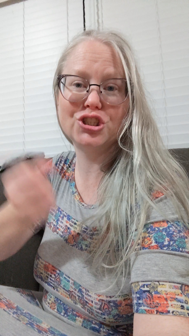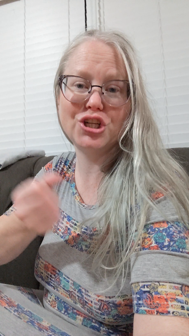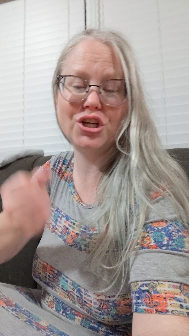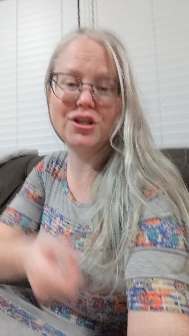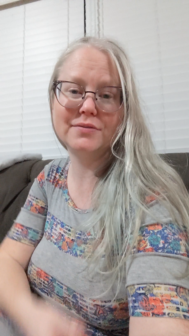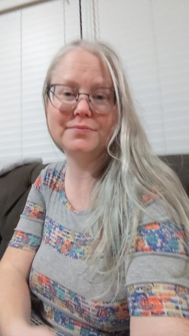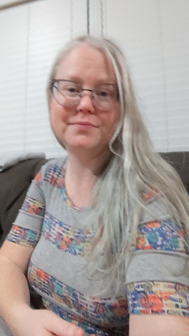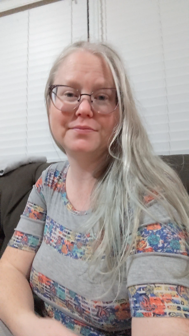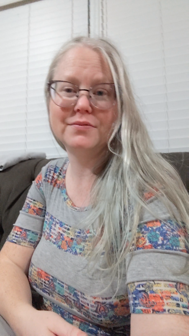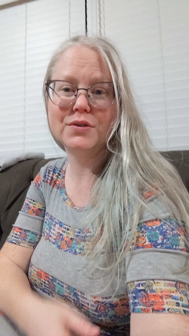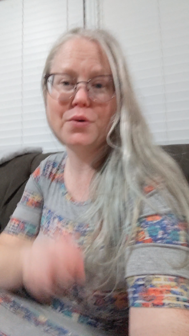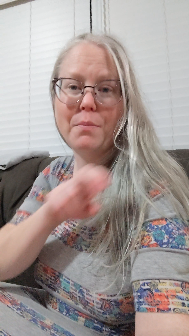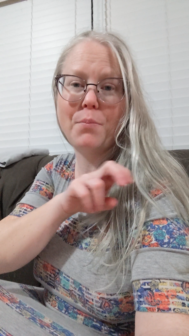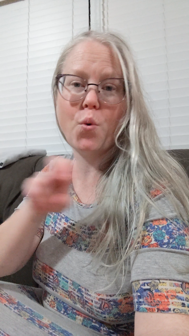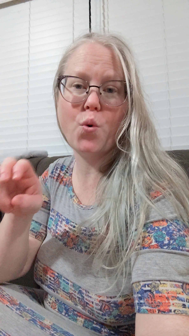porch